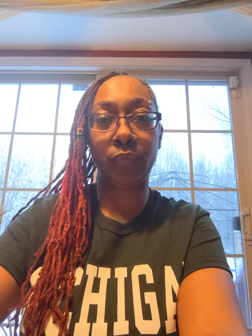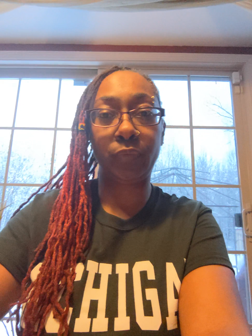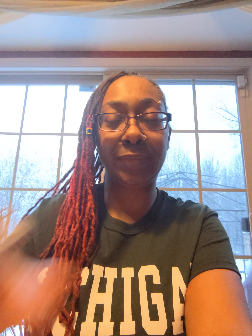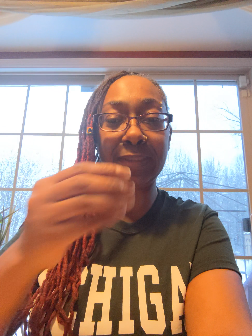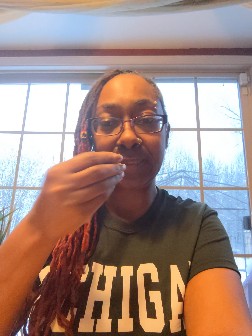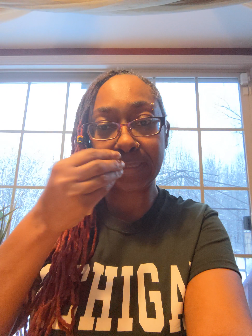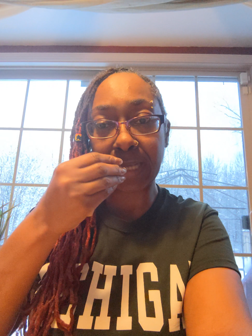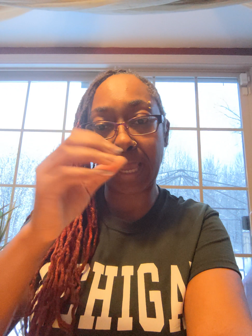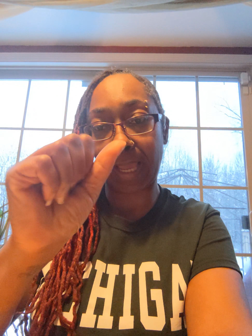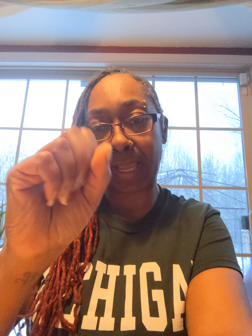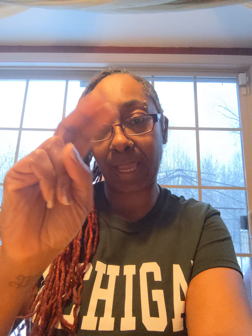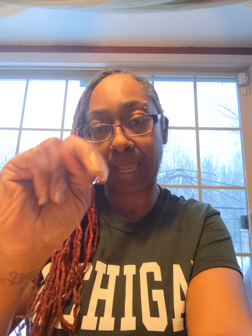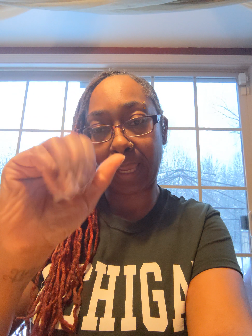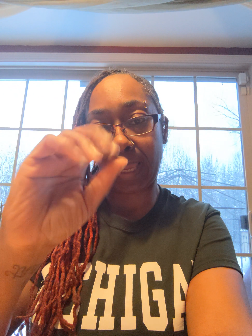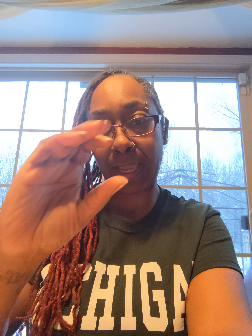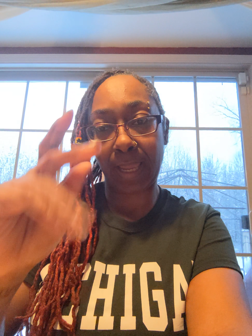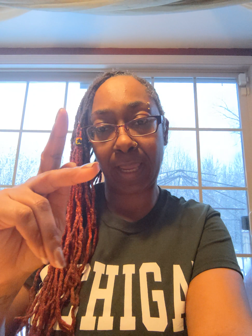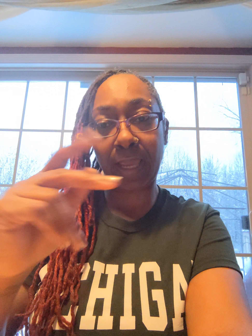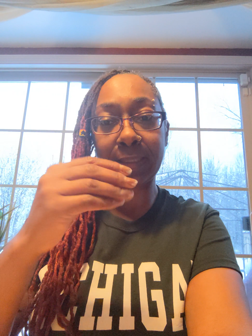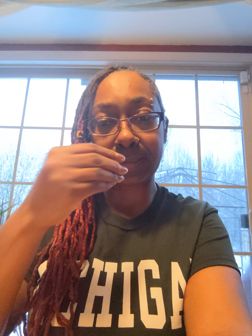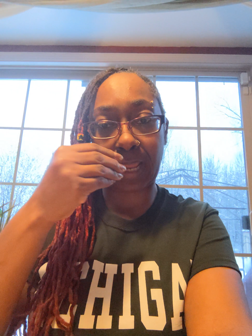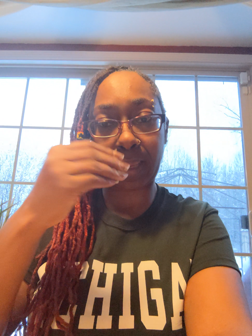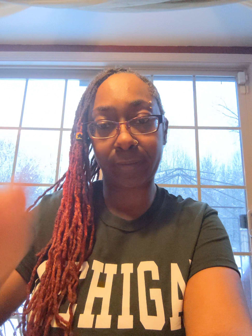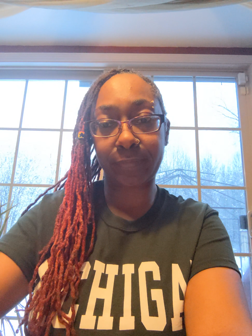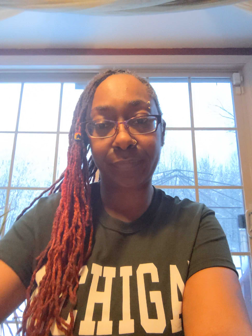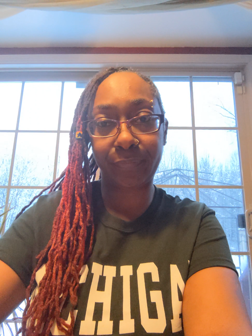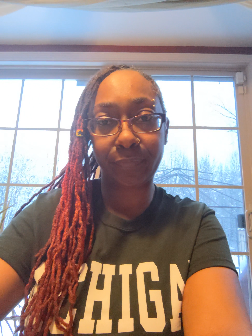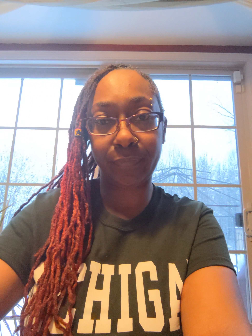snack